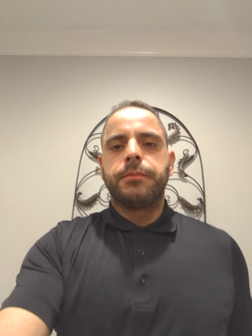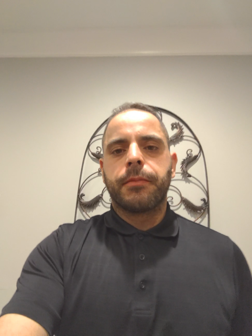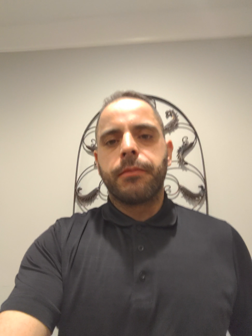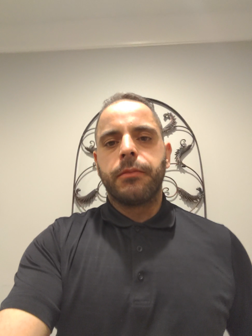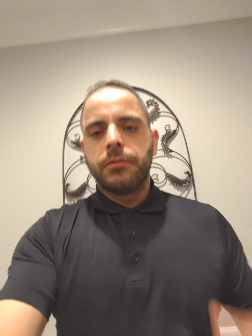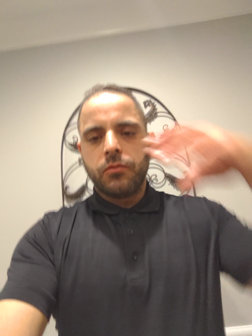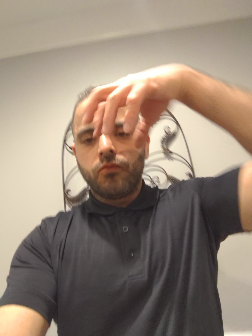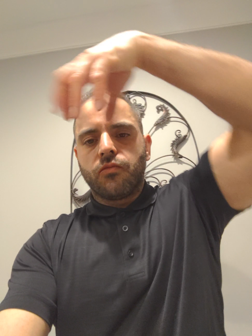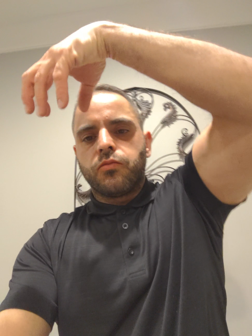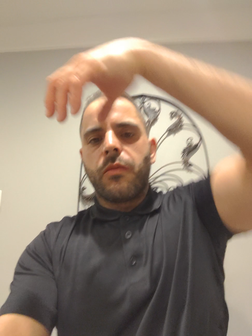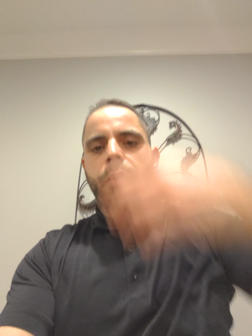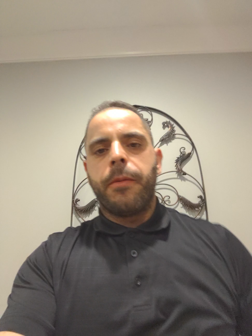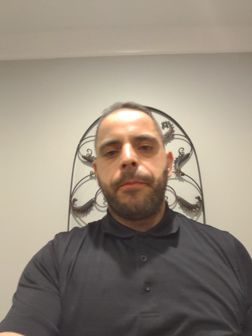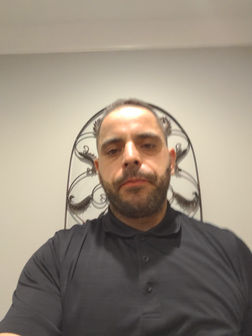cloud